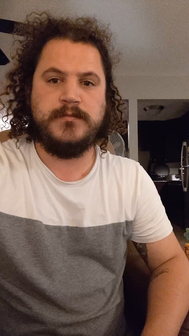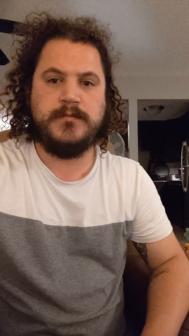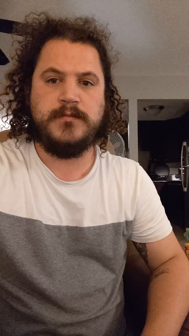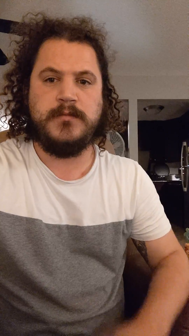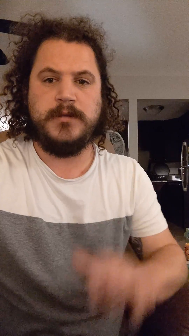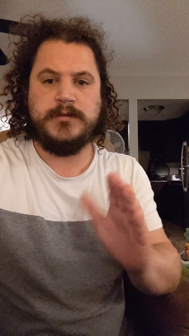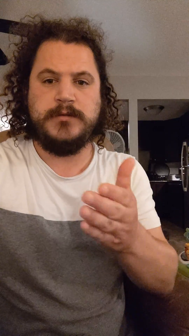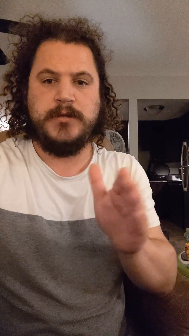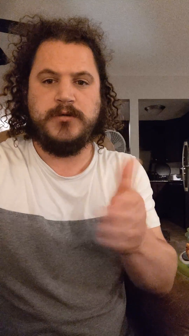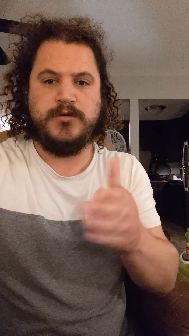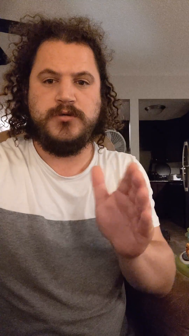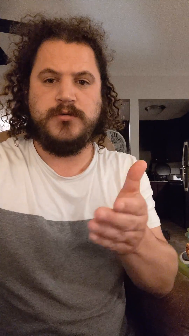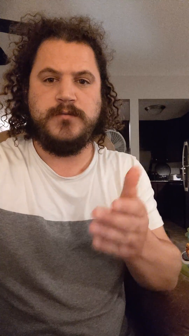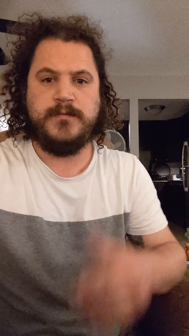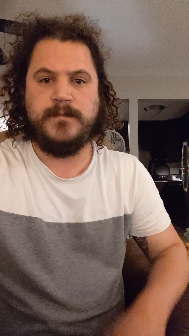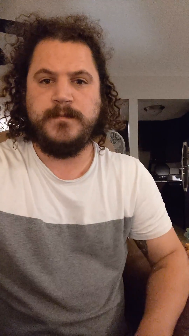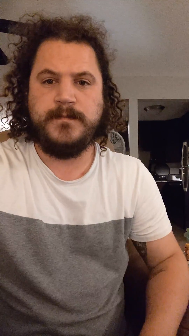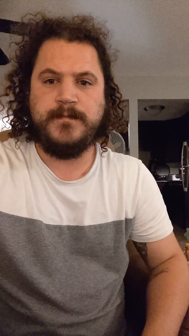share